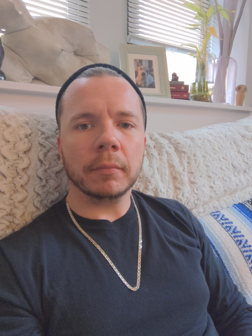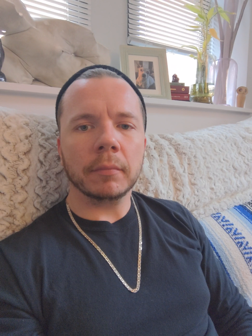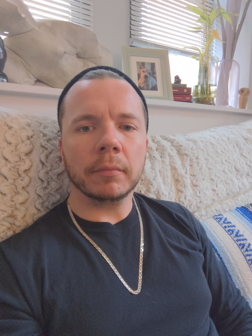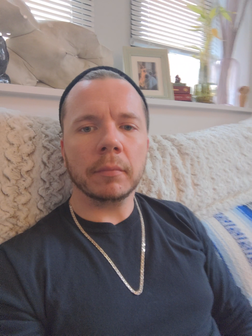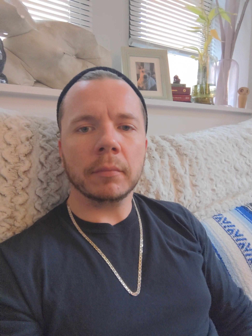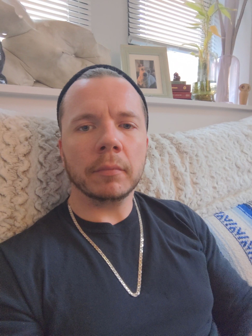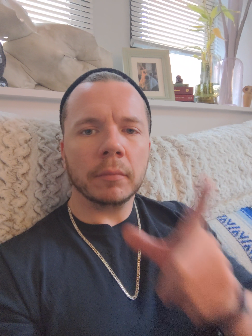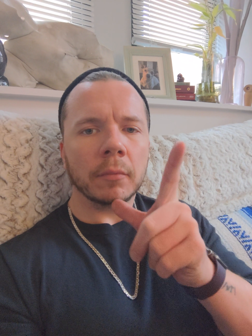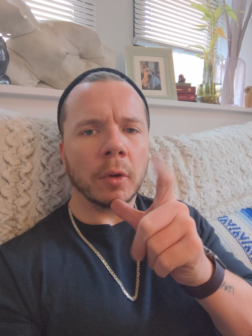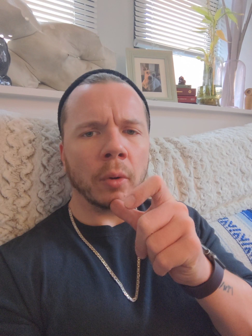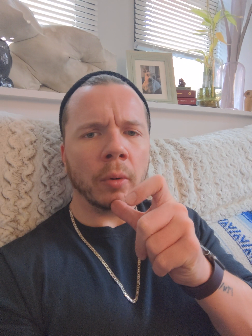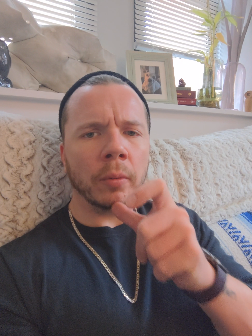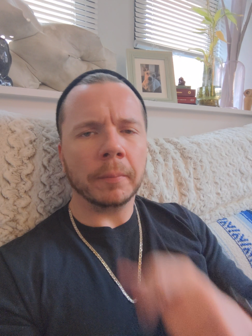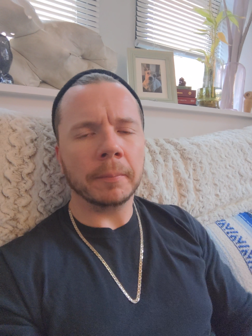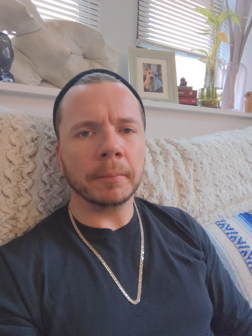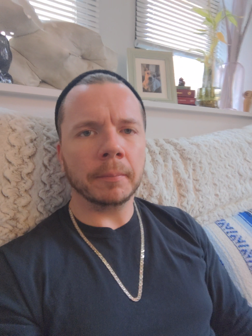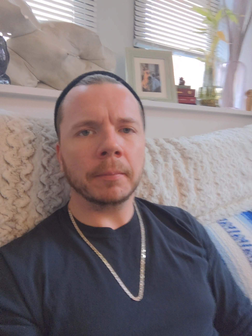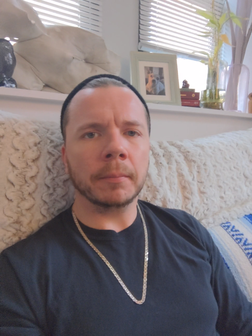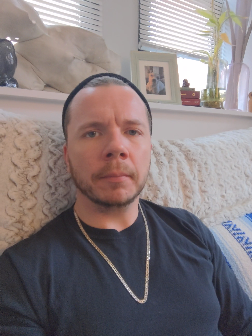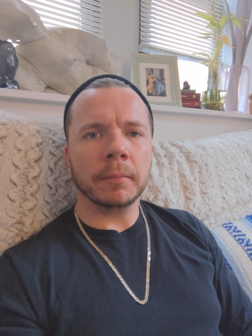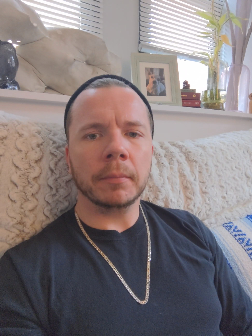who